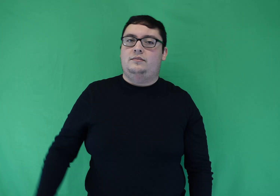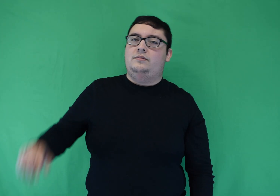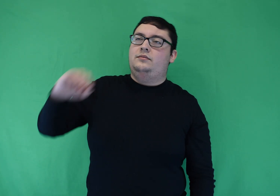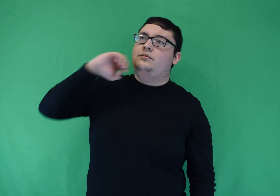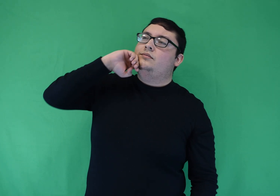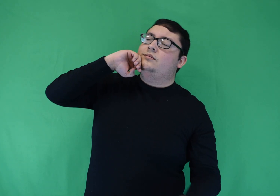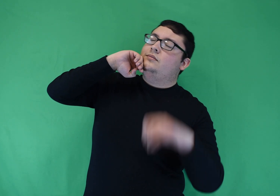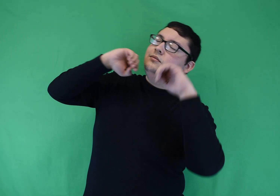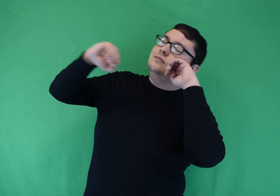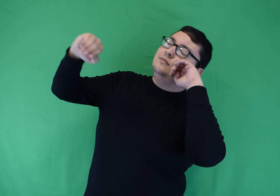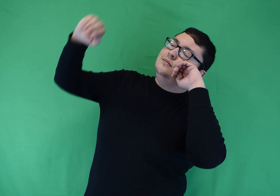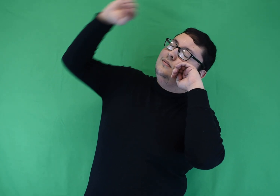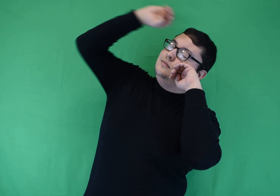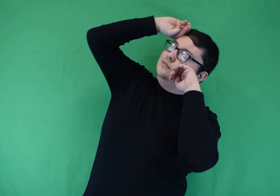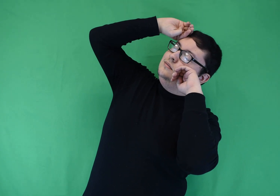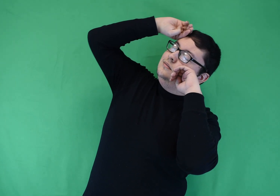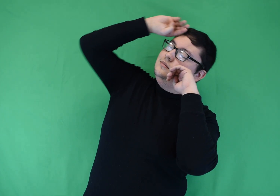temperatura